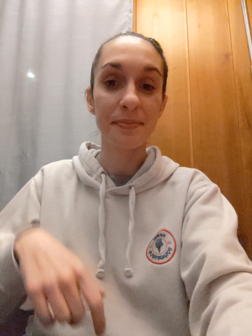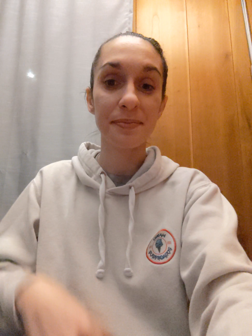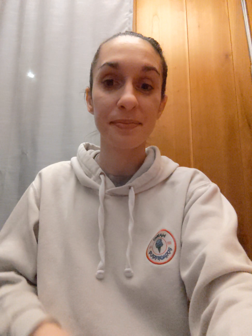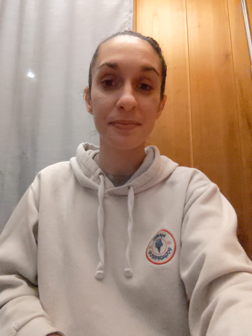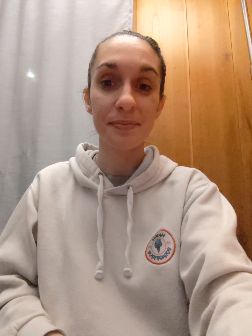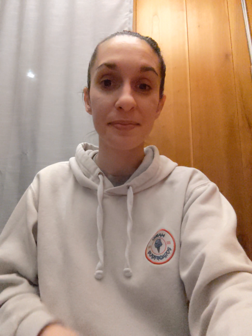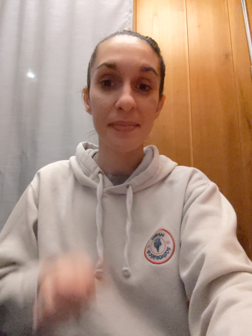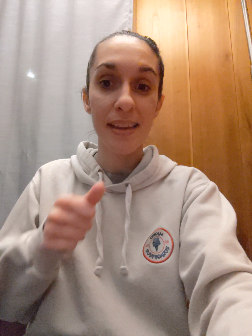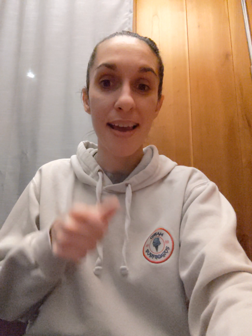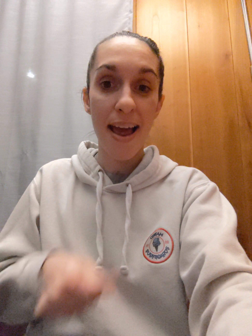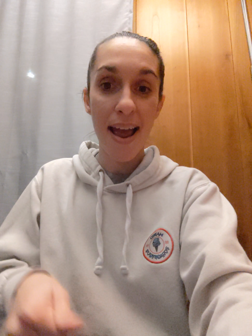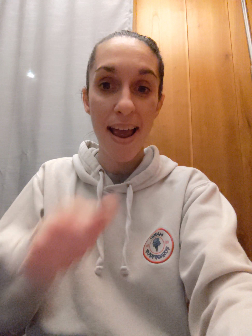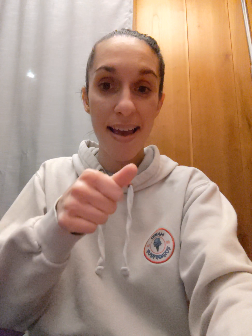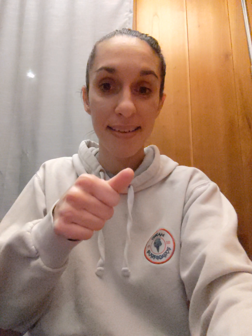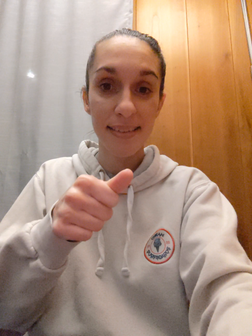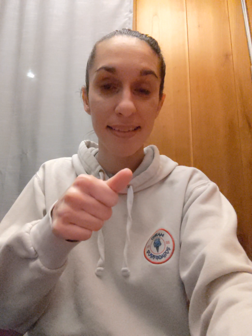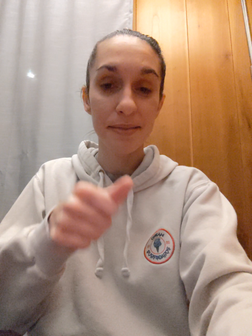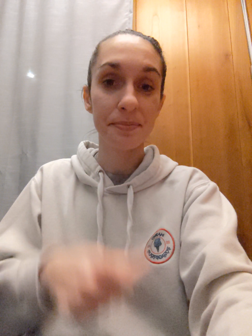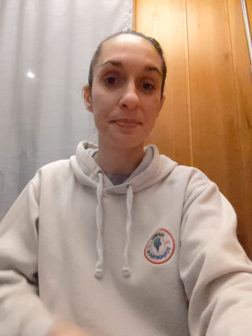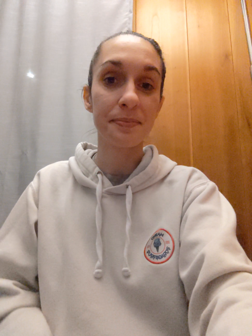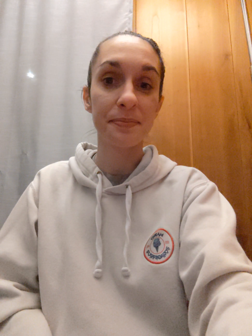hide